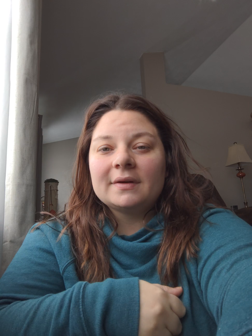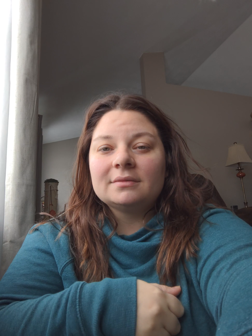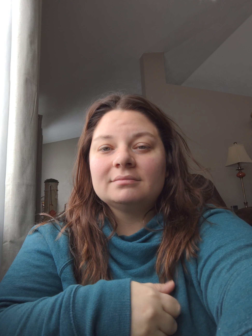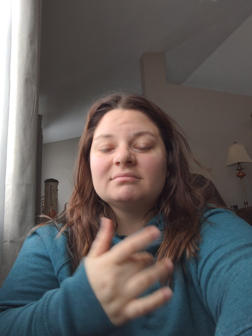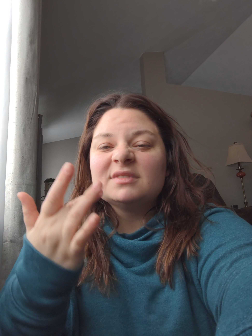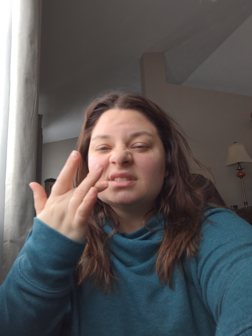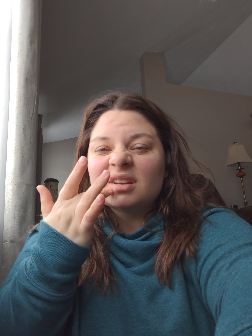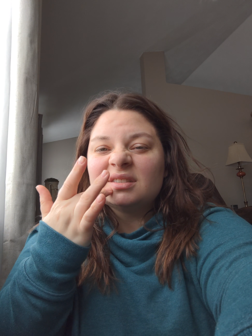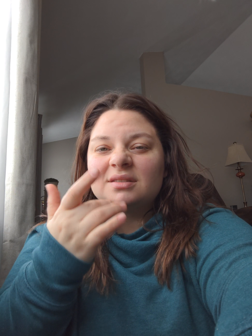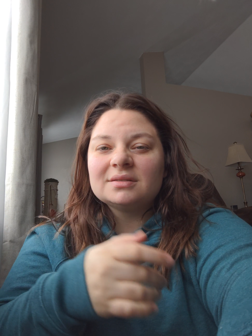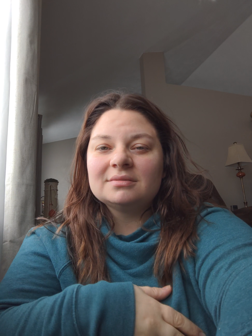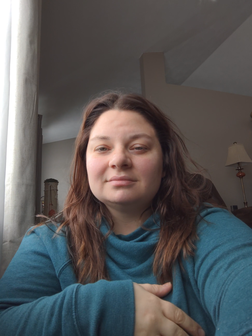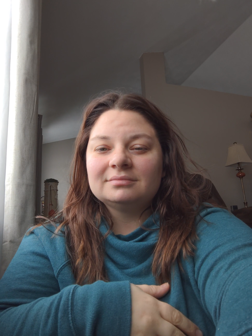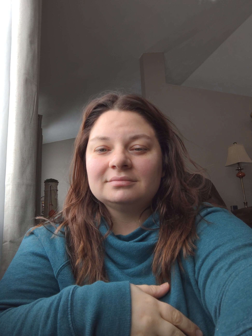taste